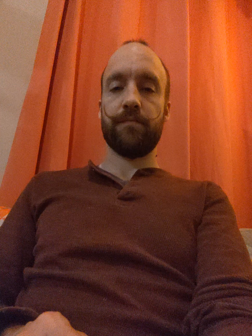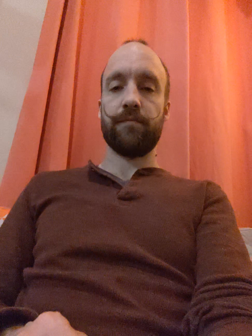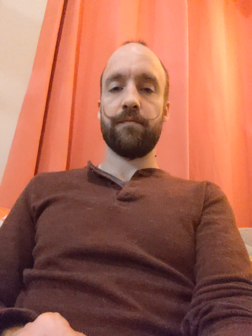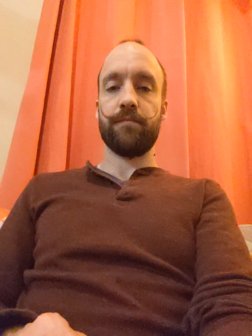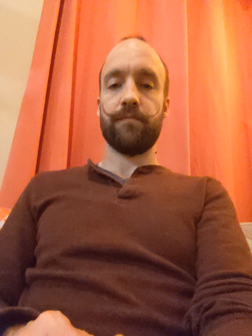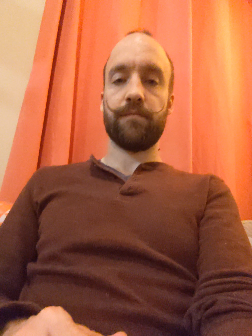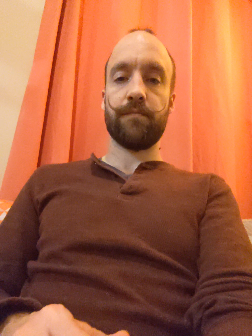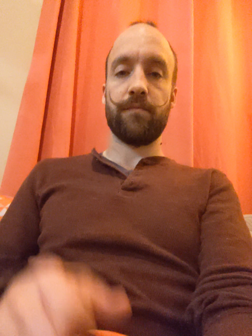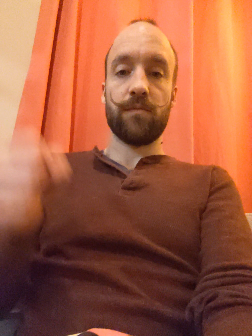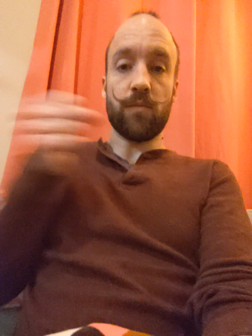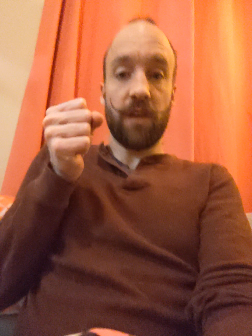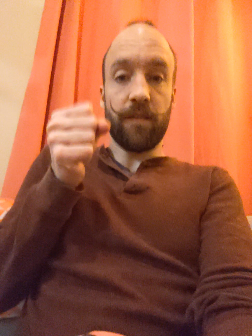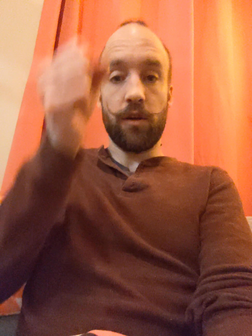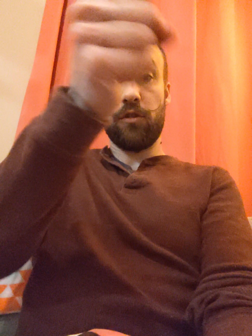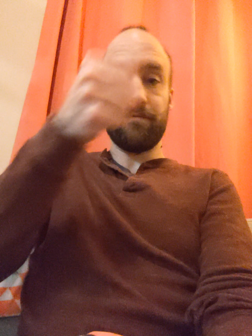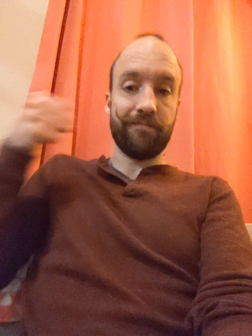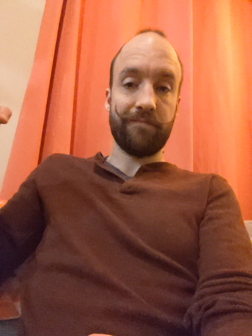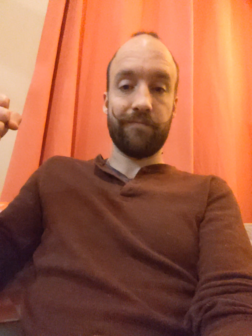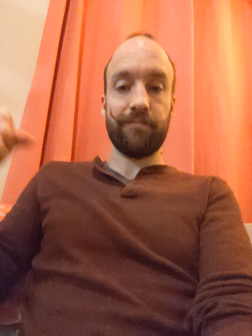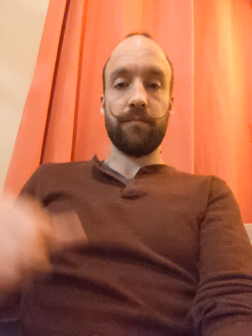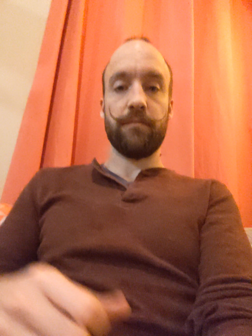refrigerator